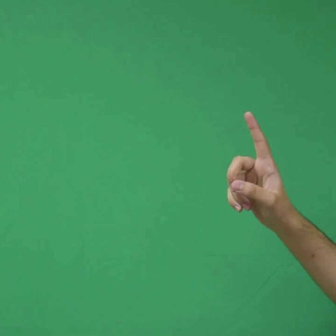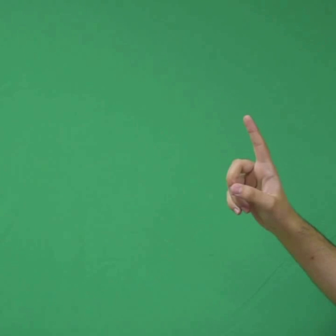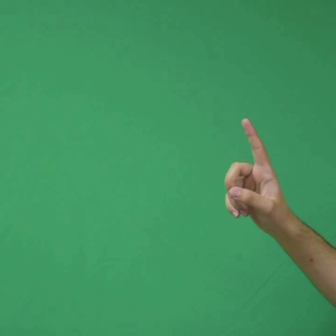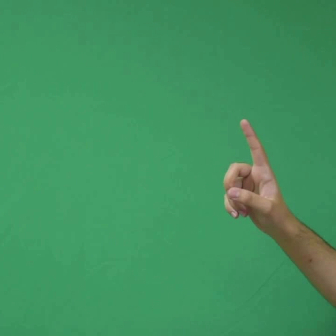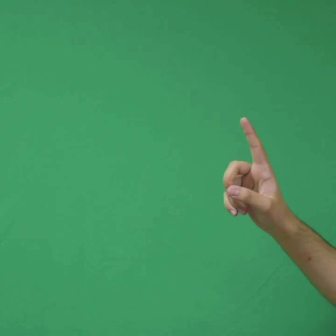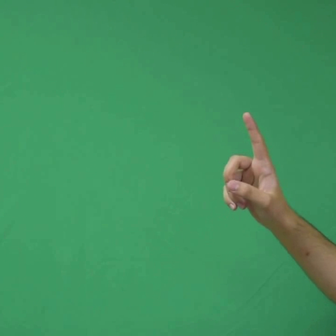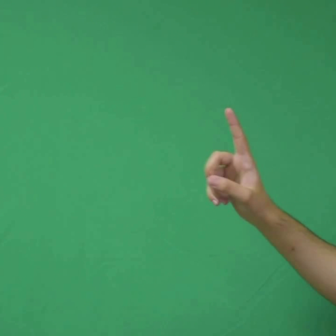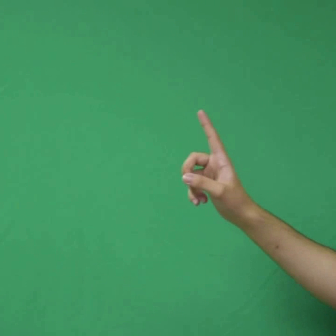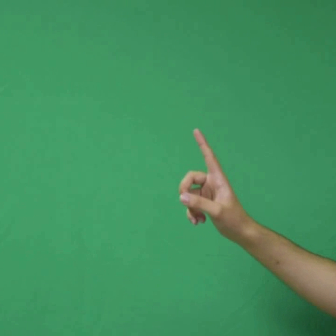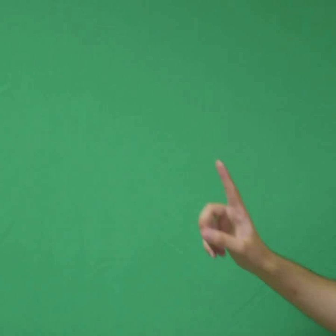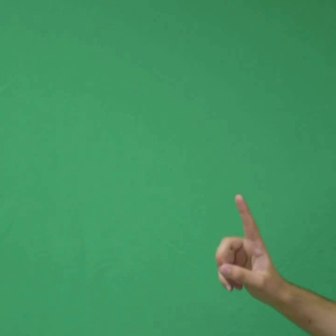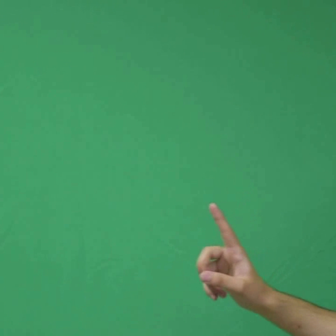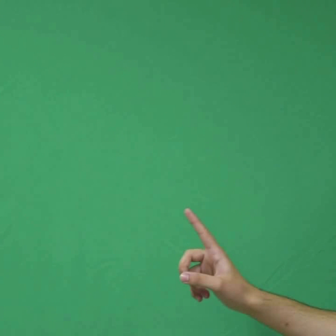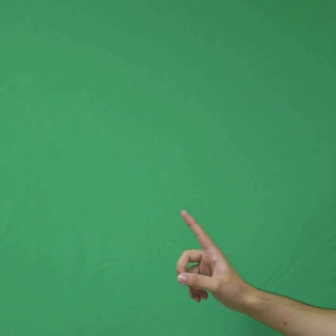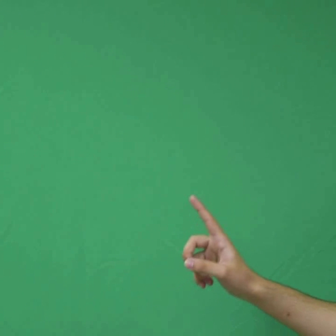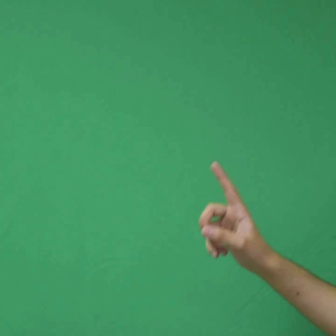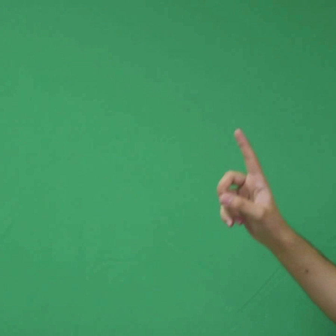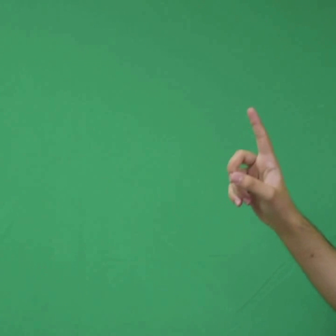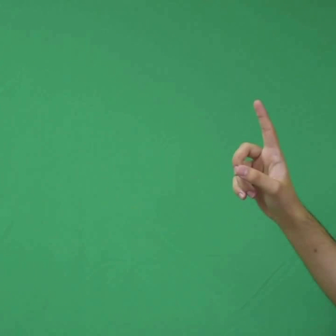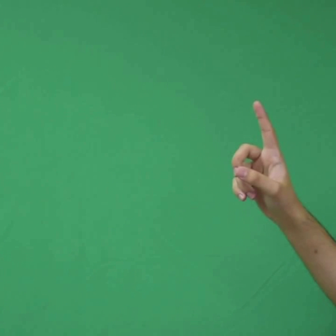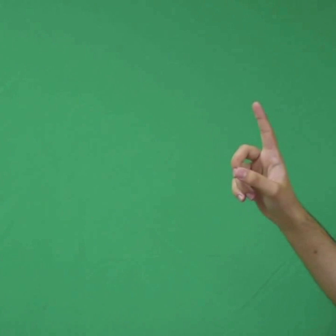Z